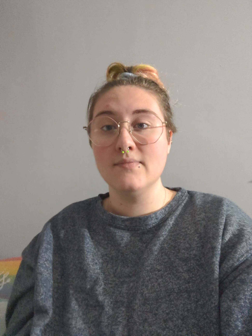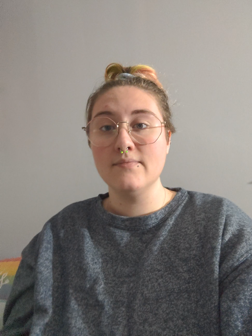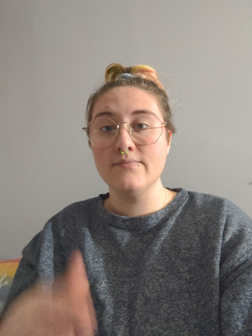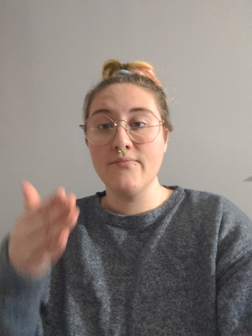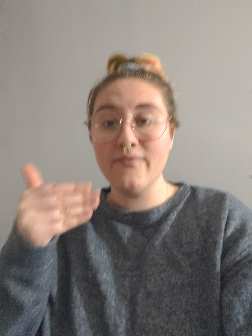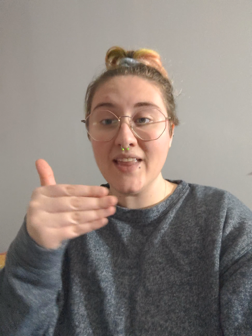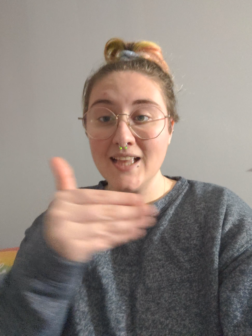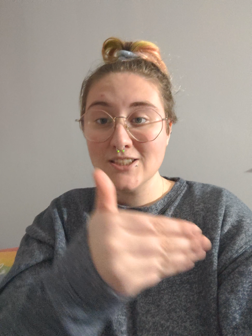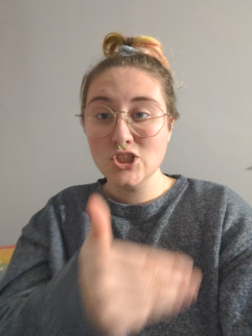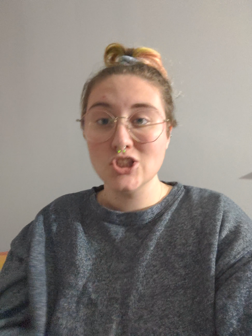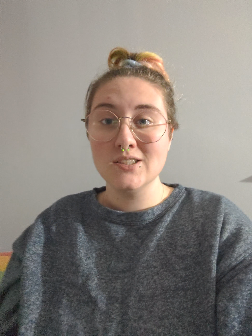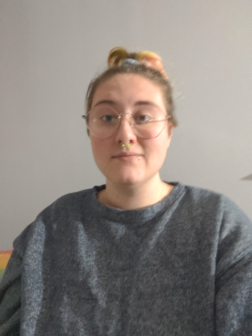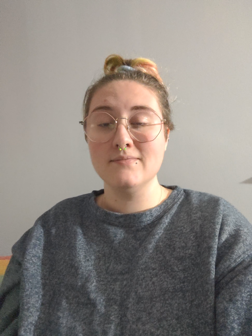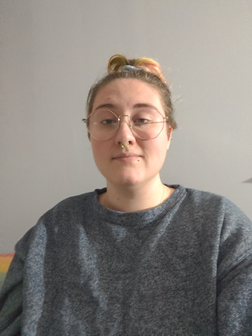fish